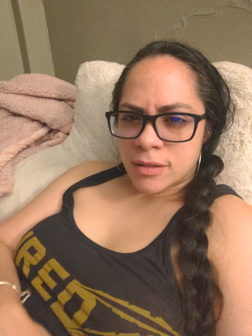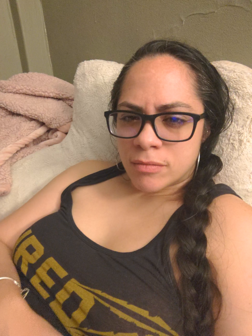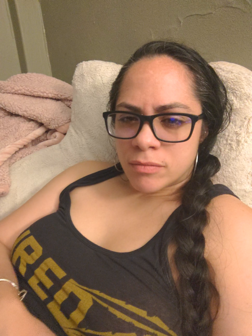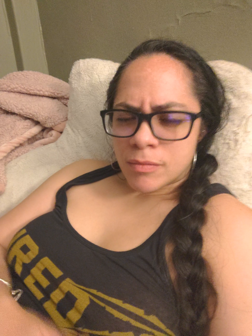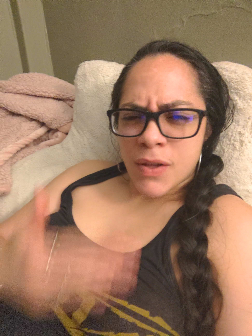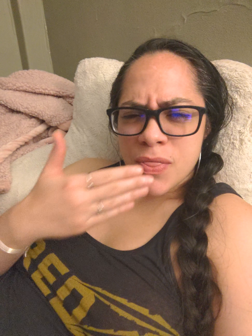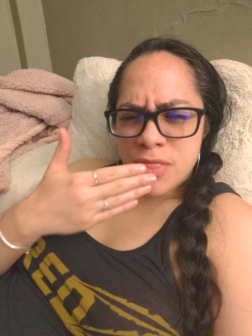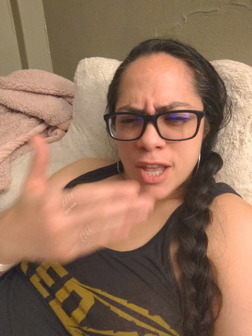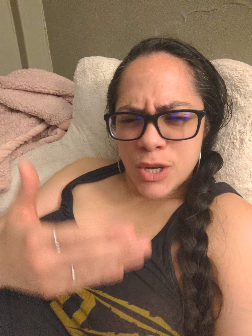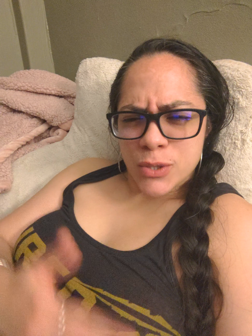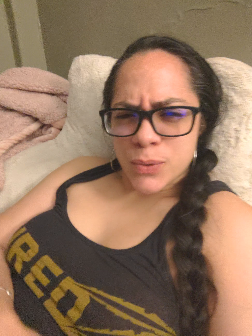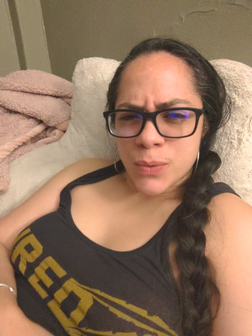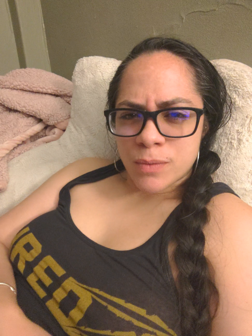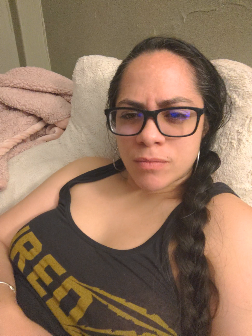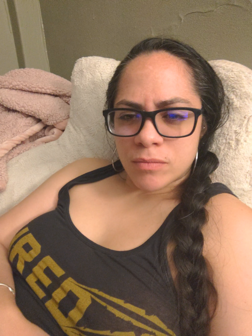thank you